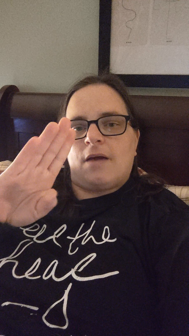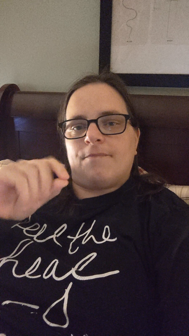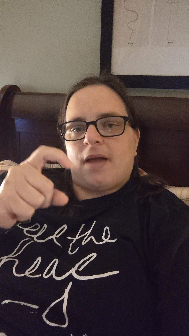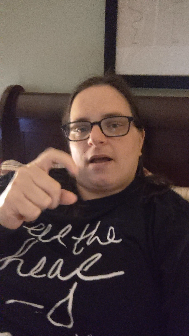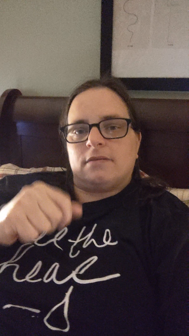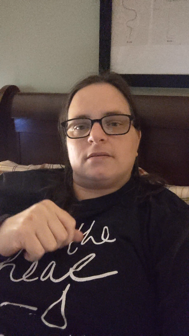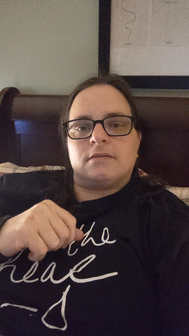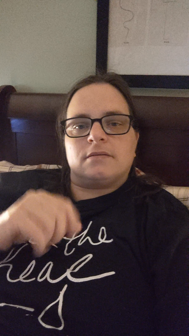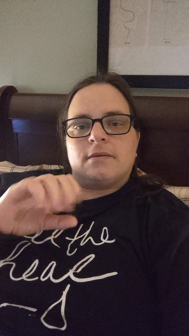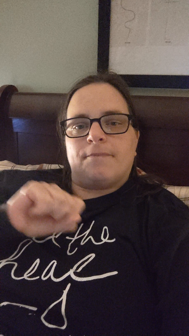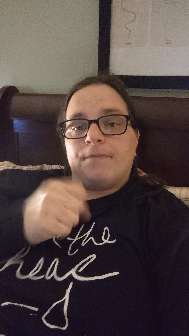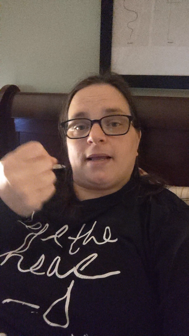break